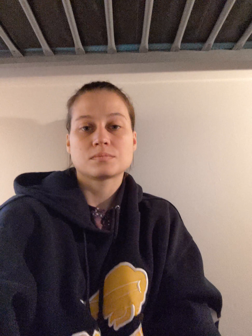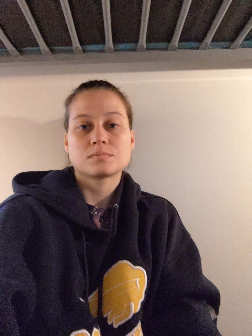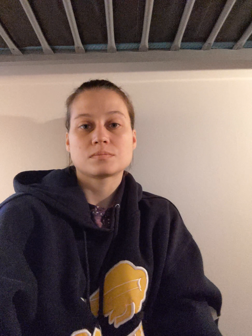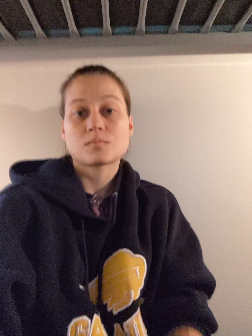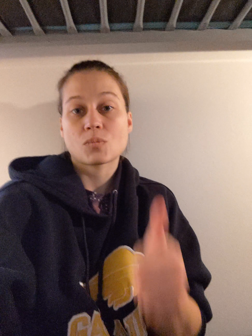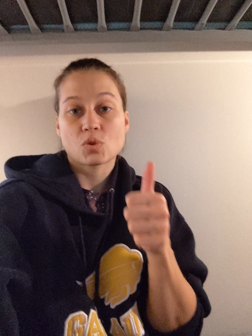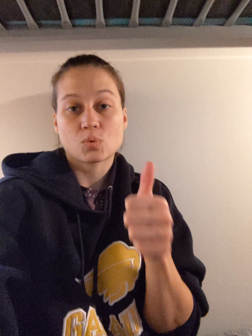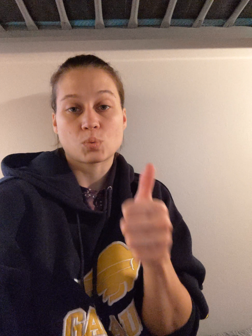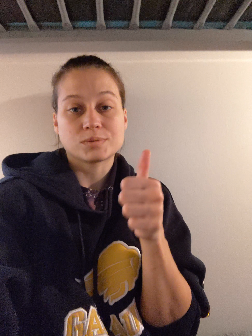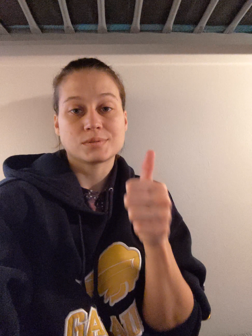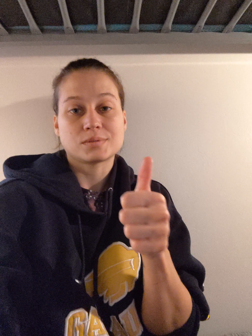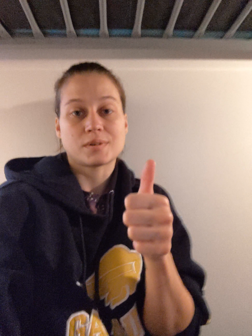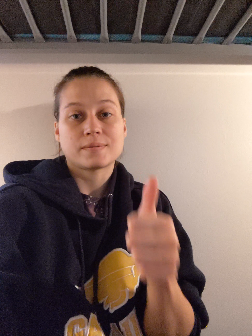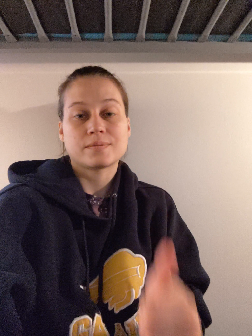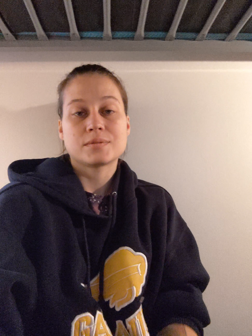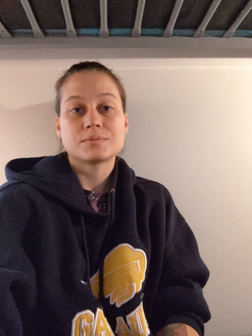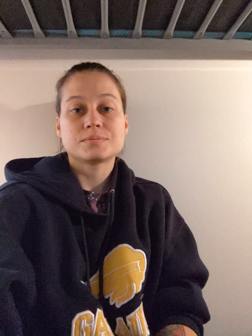yourself